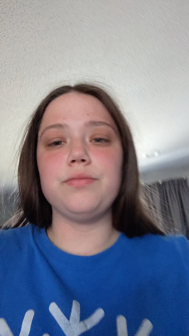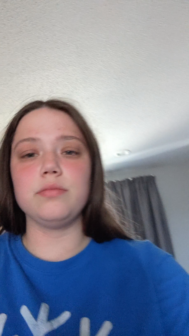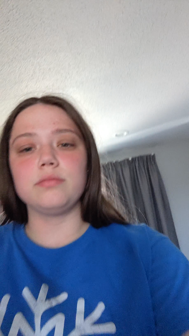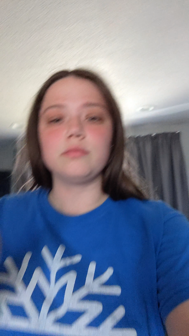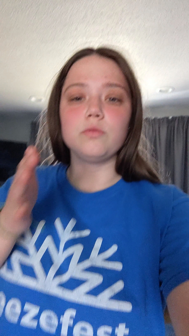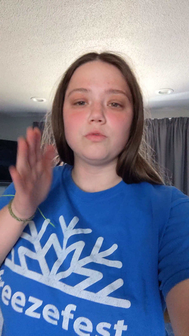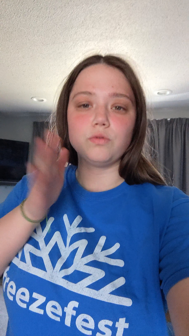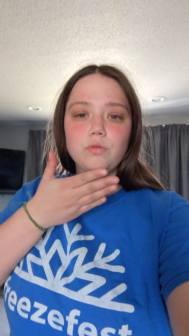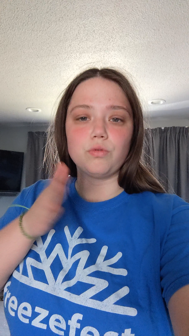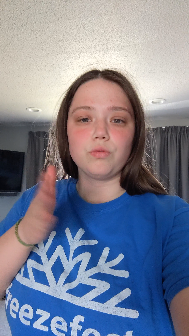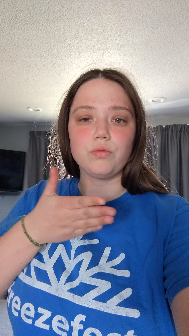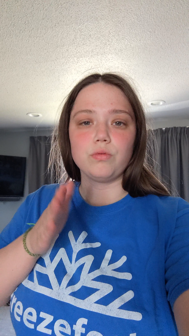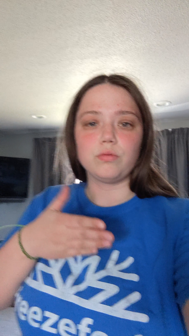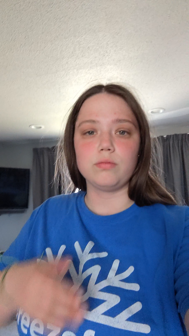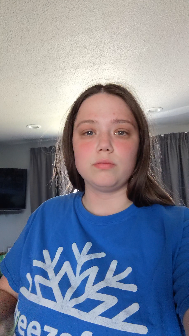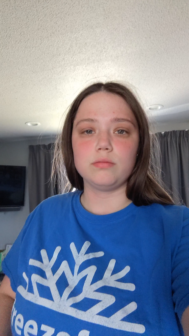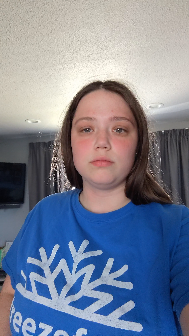share